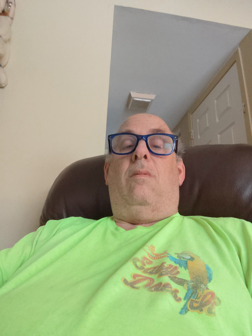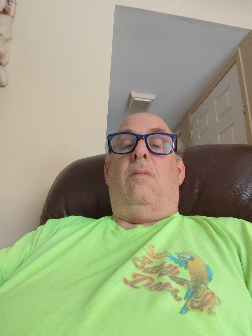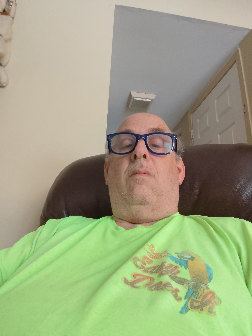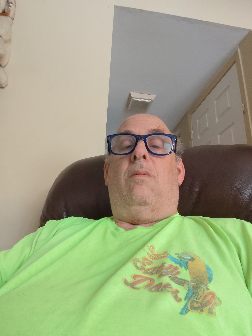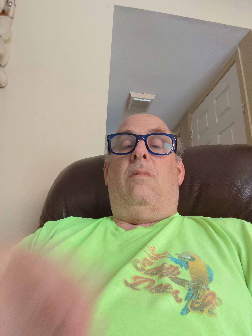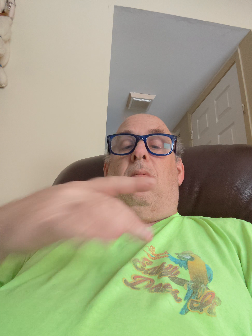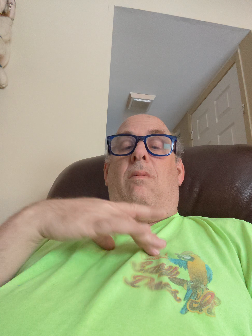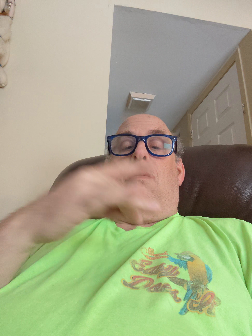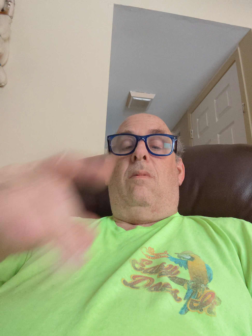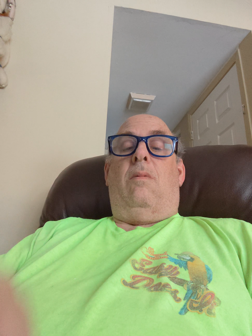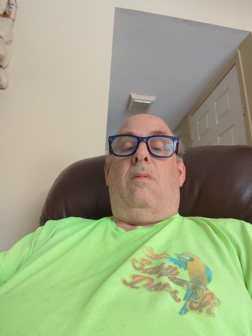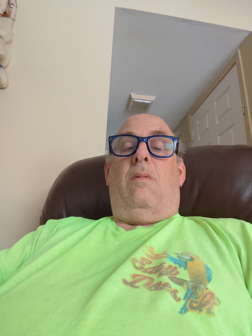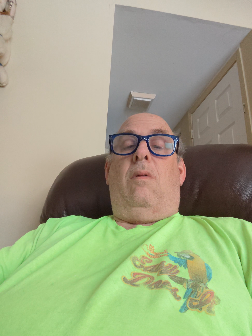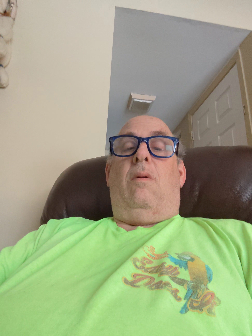like